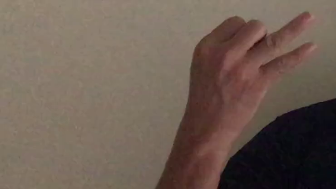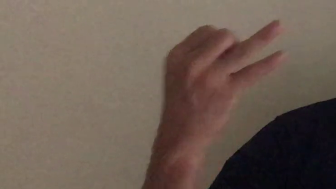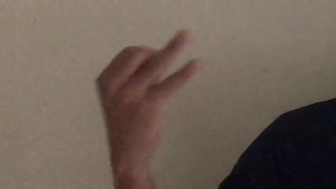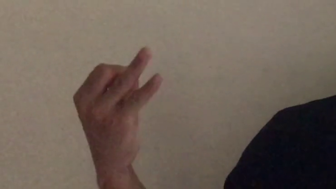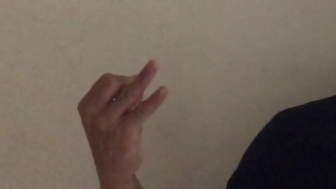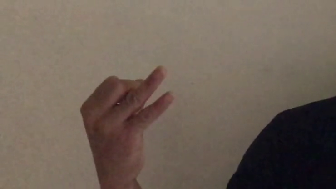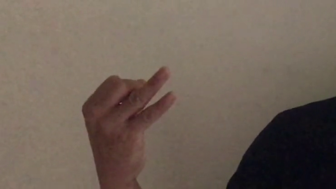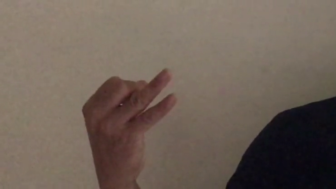औ